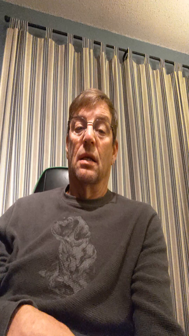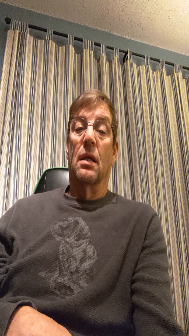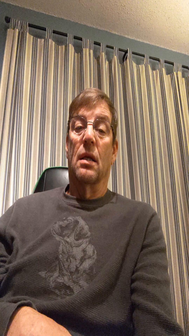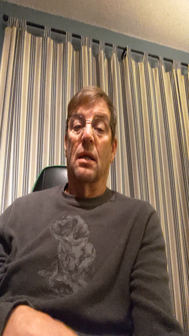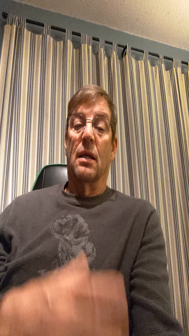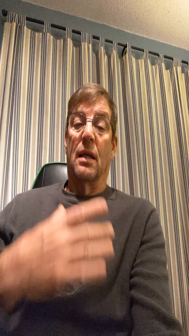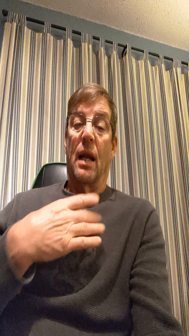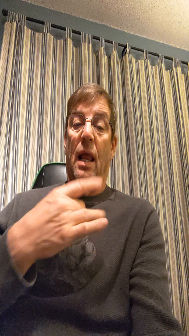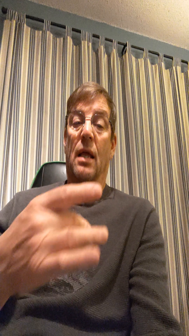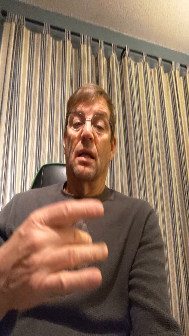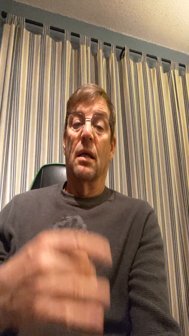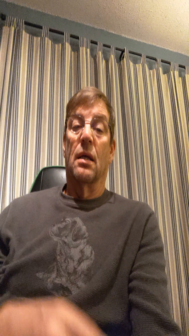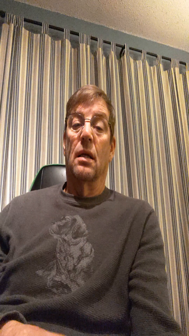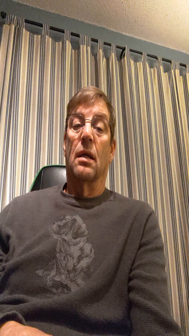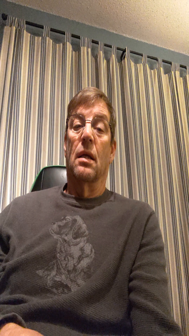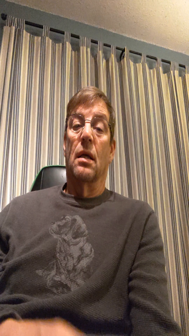like